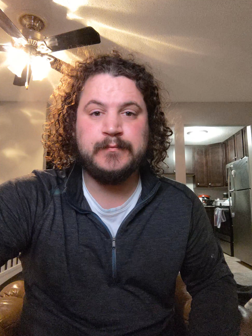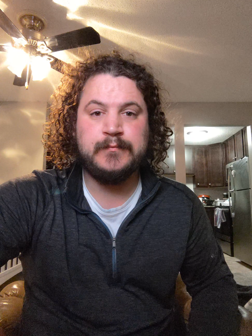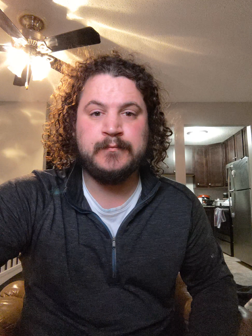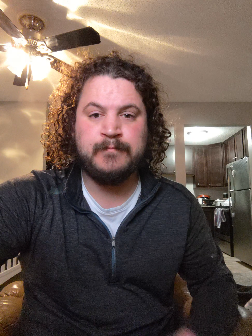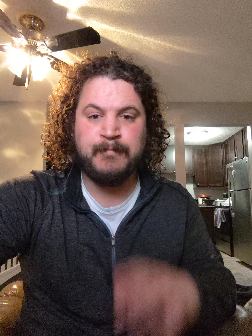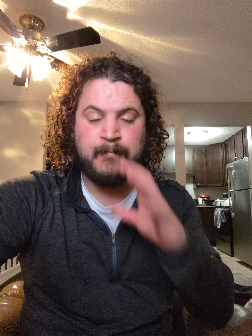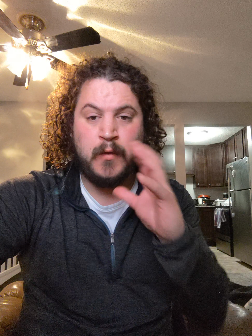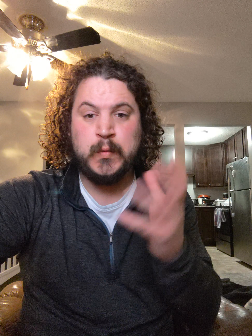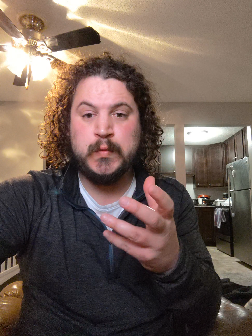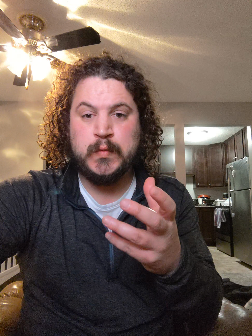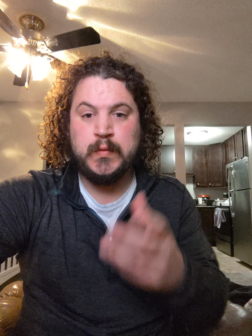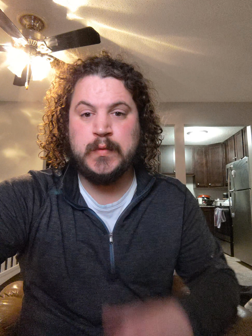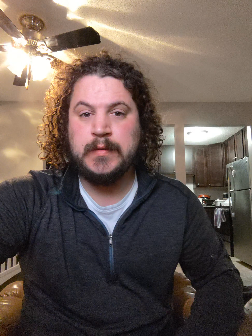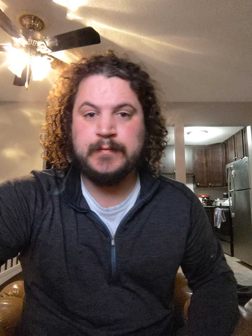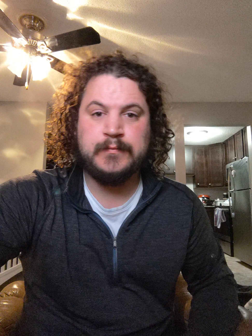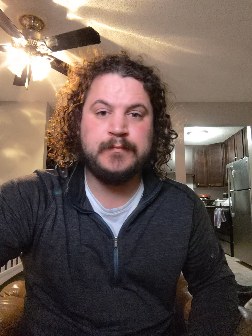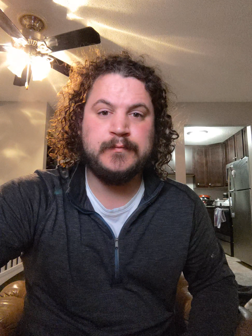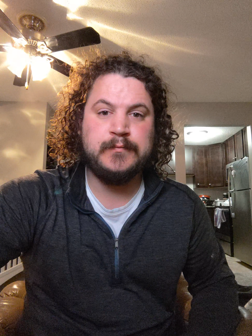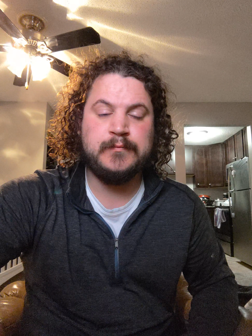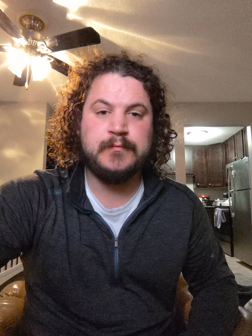balloon